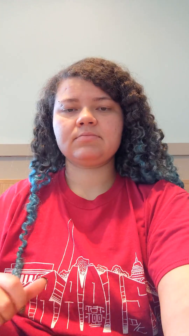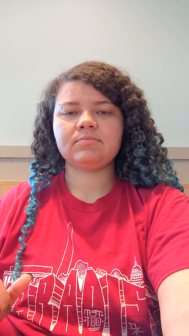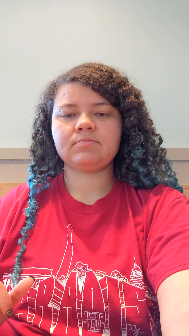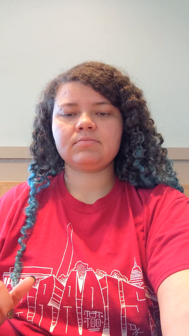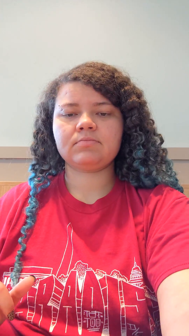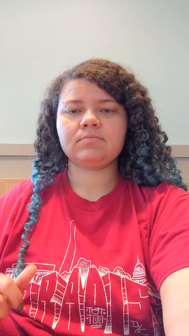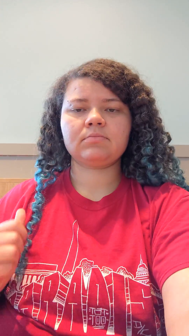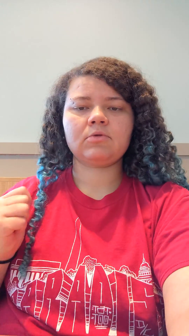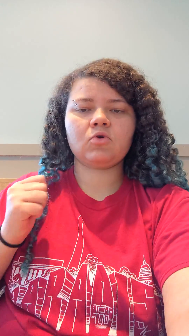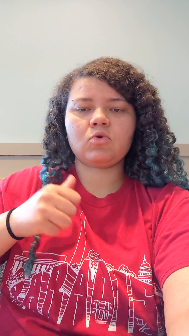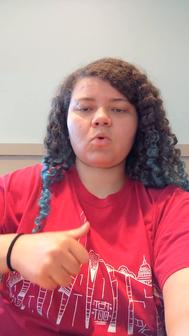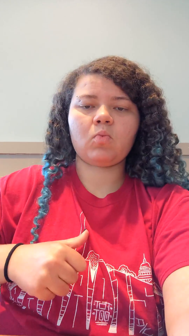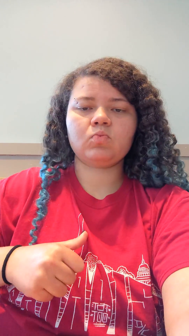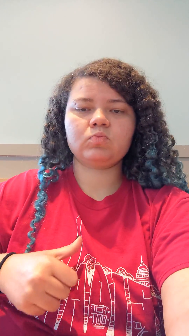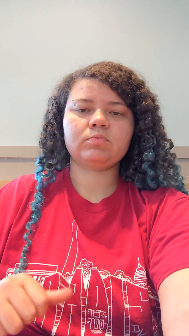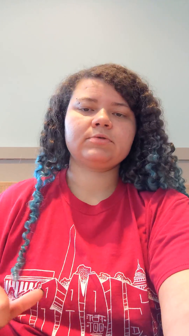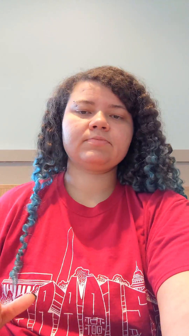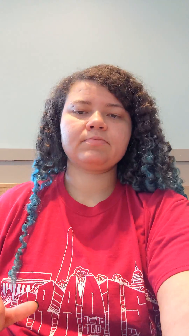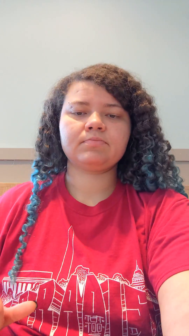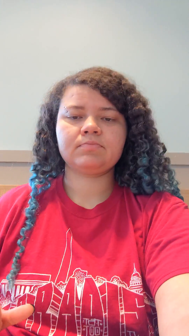coats